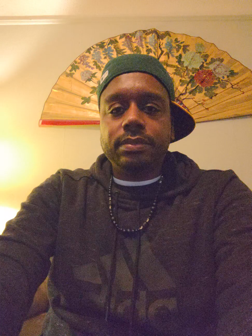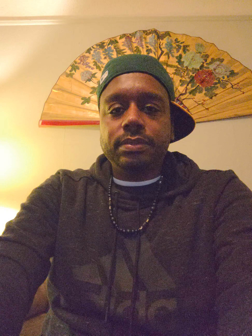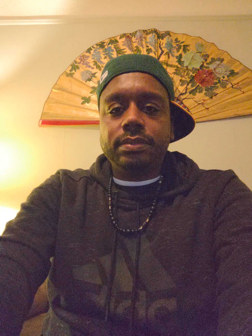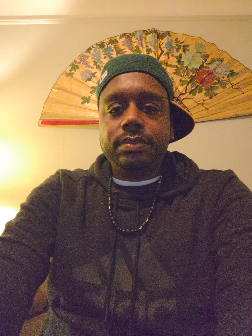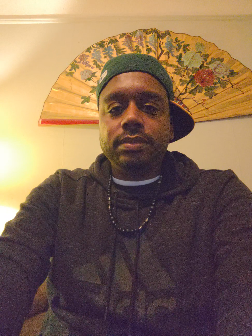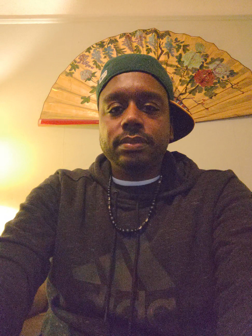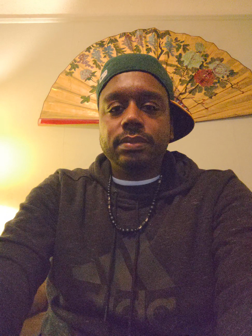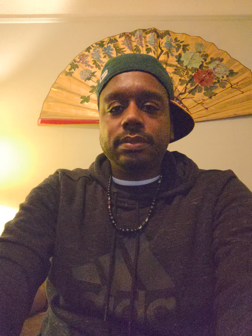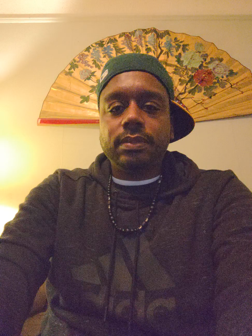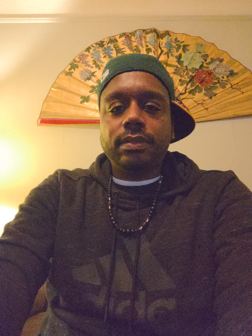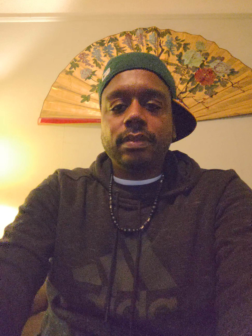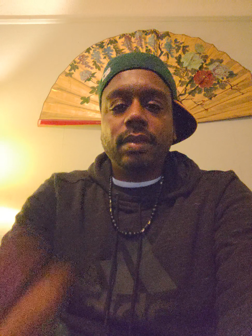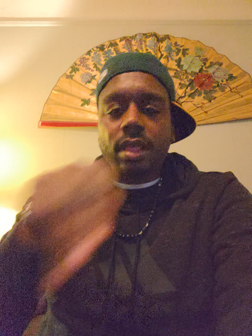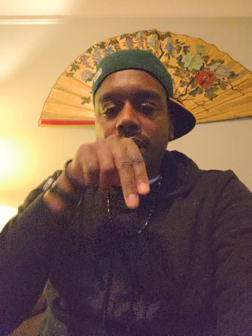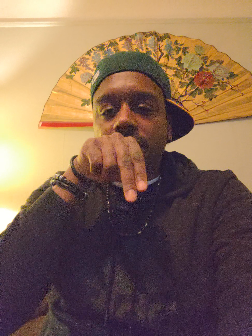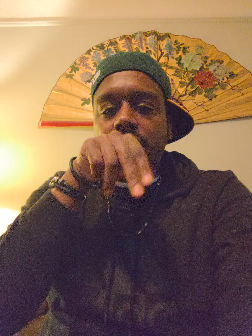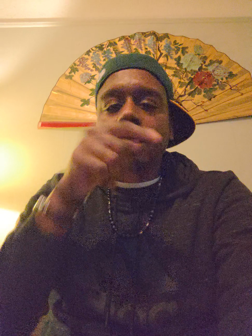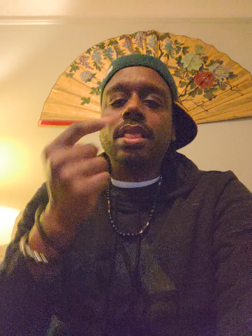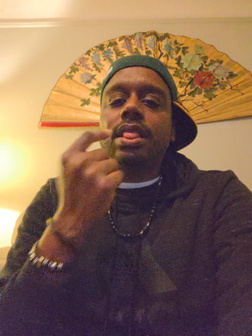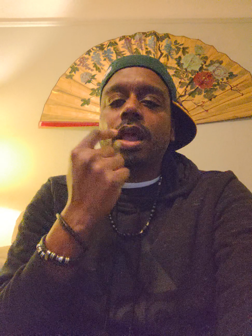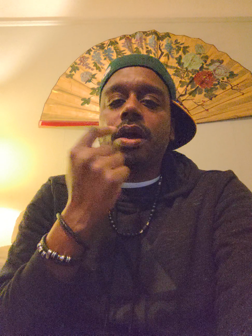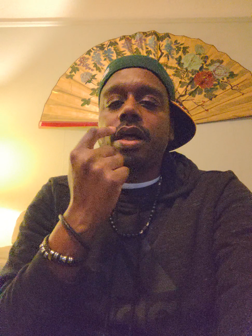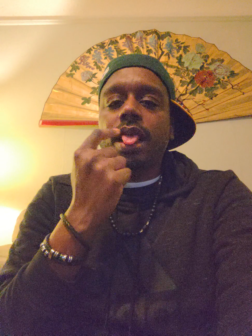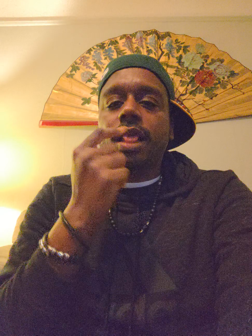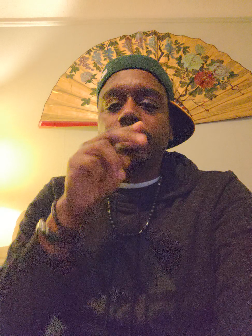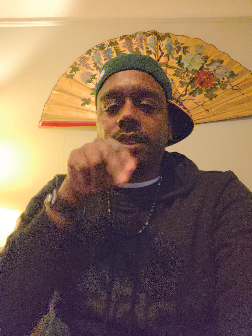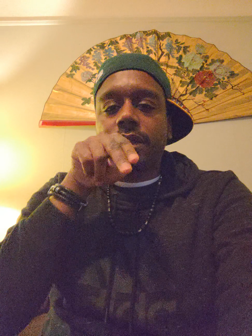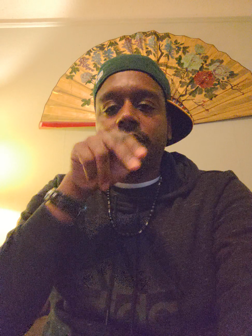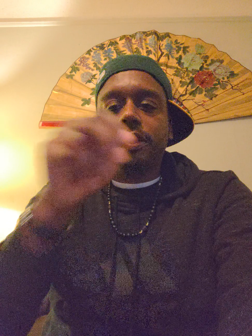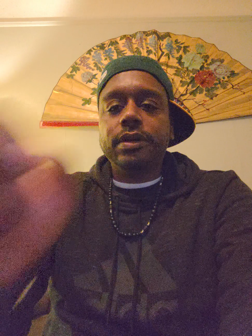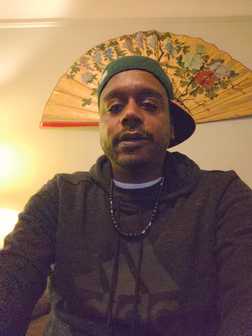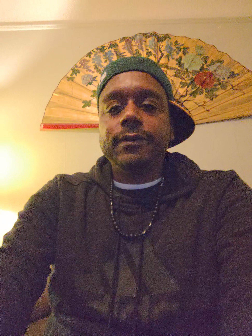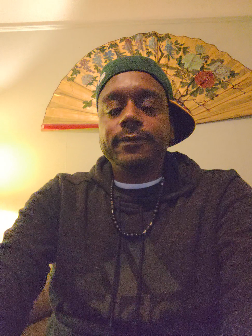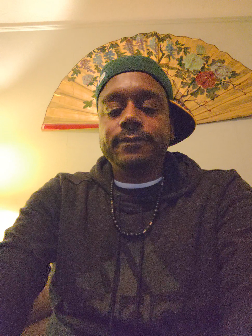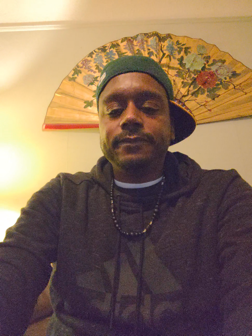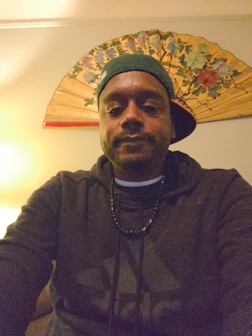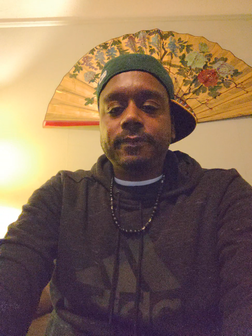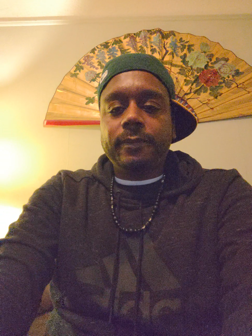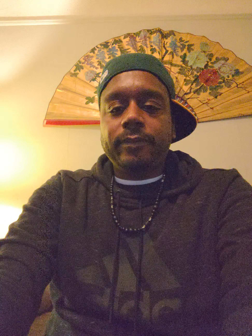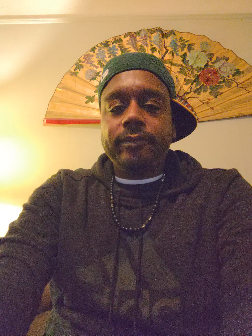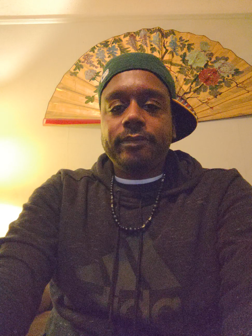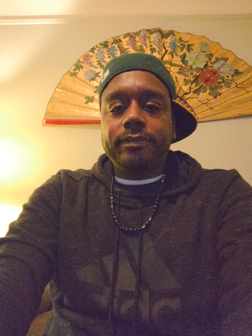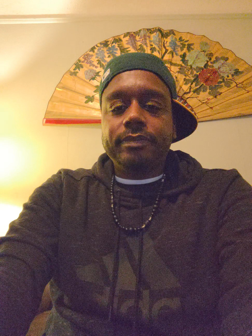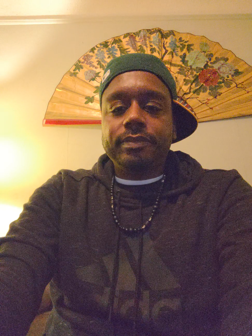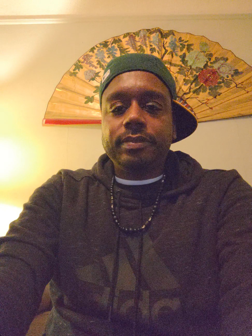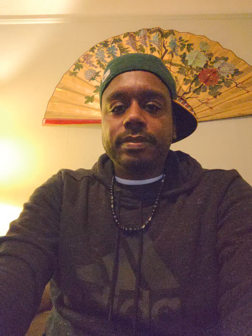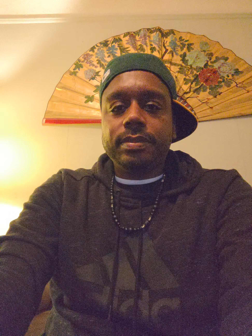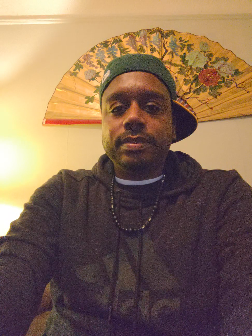tongue